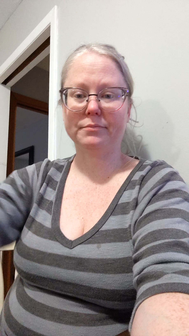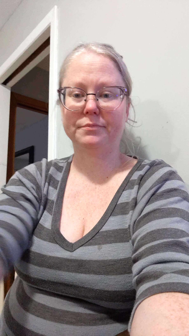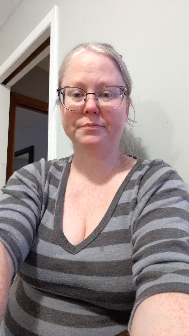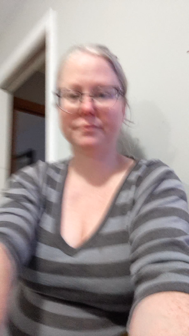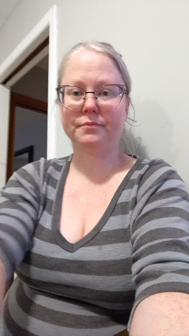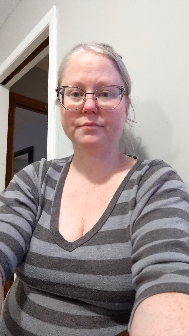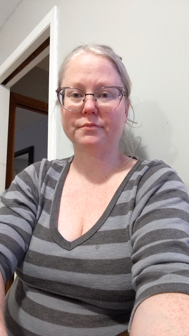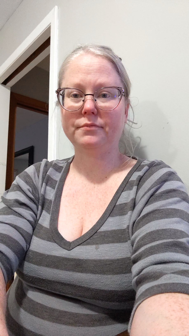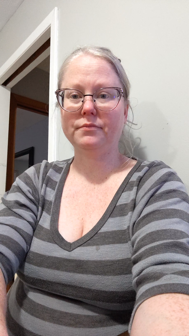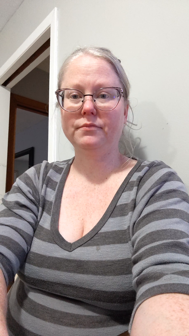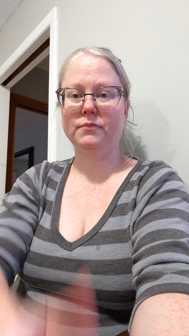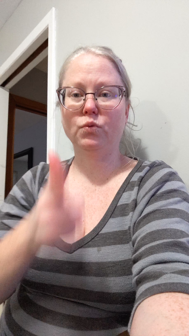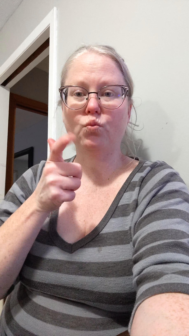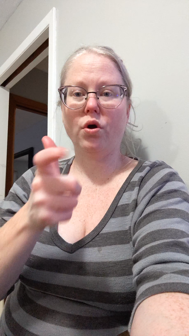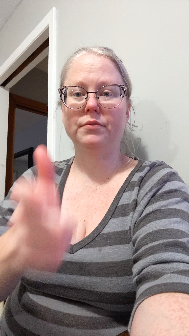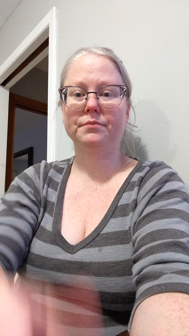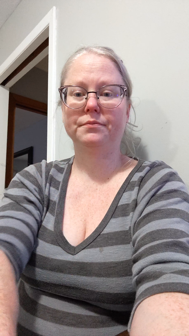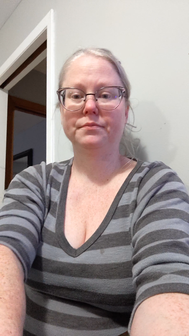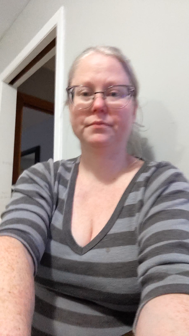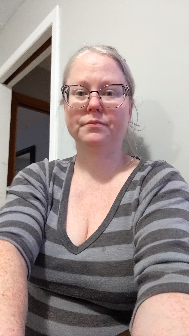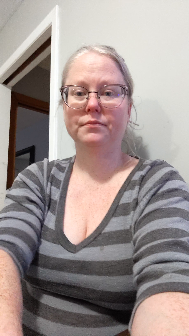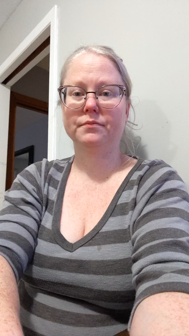run